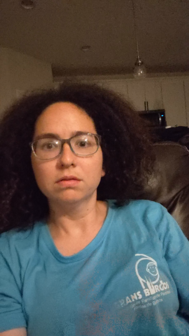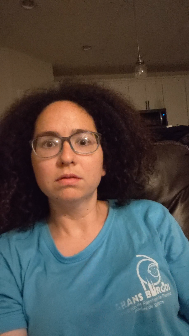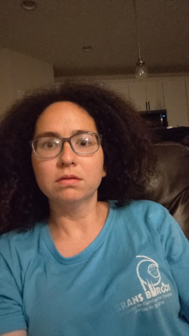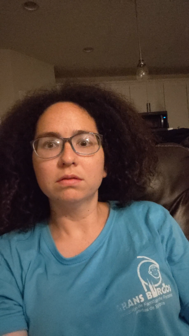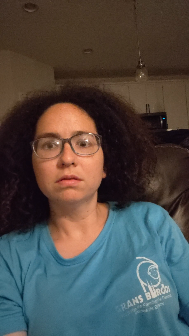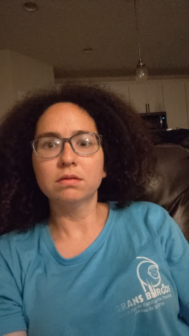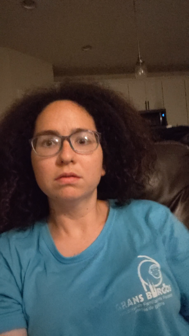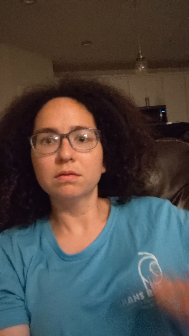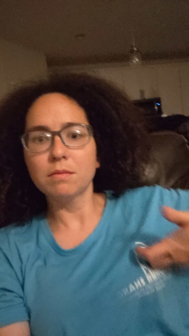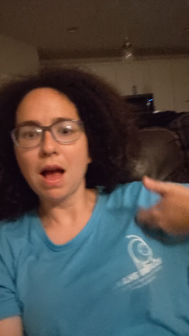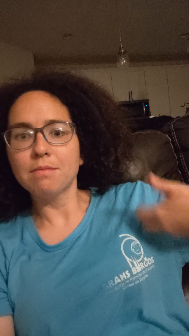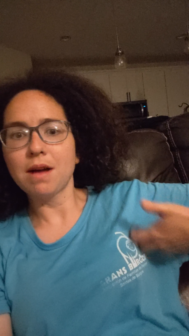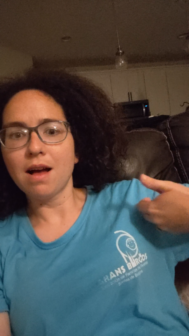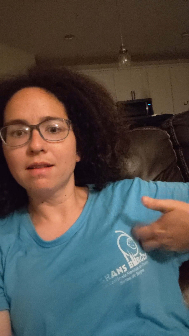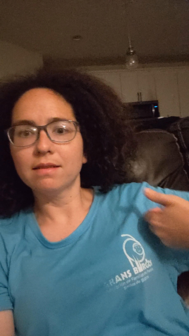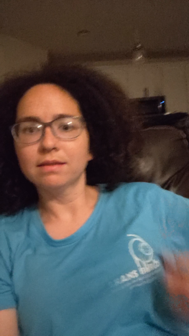monkey